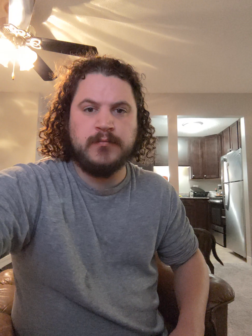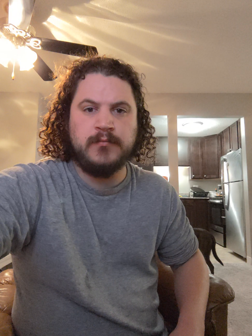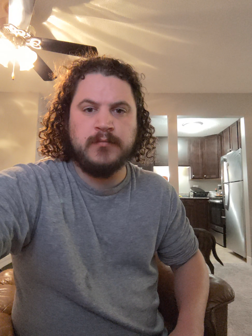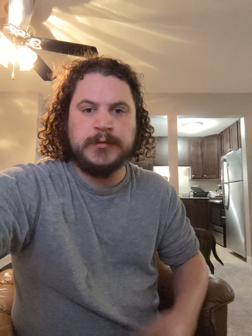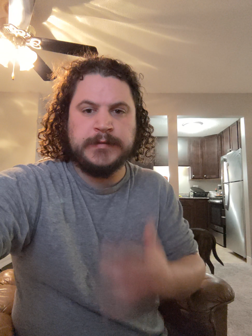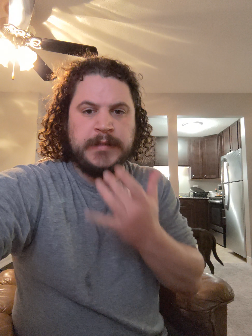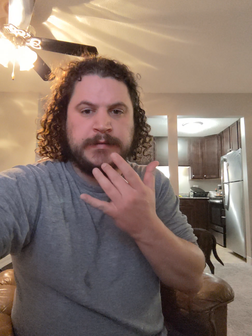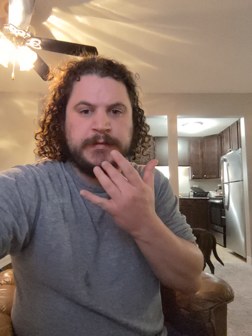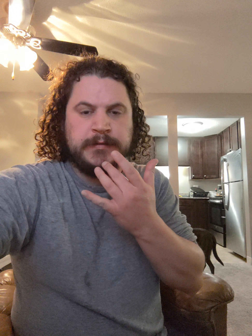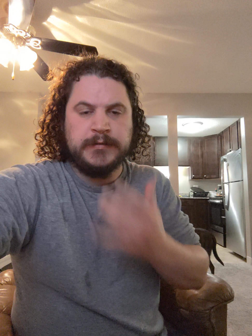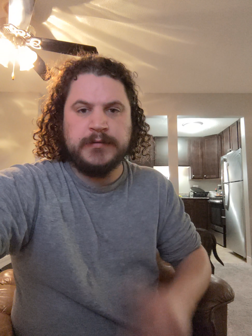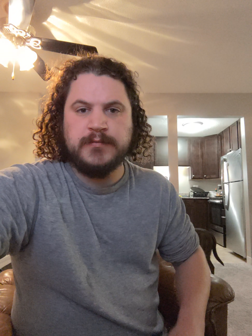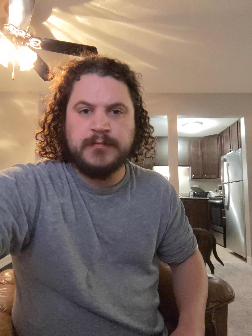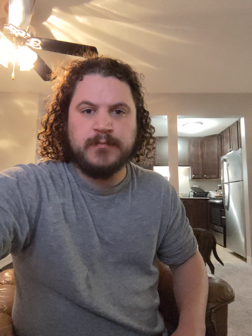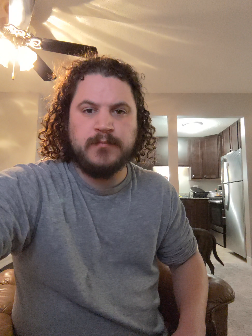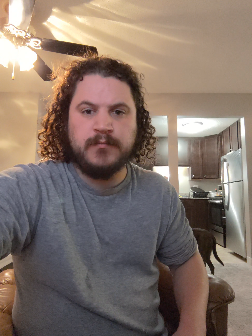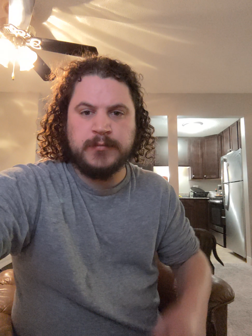taste